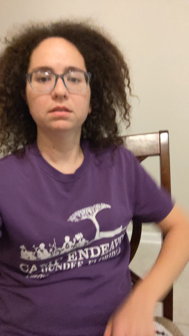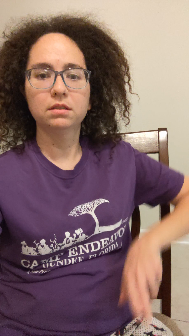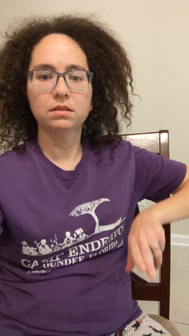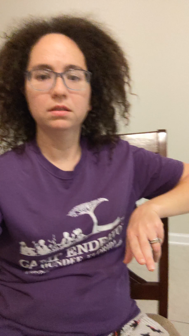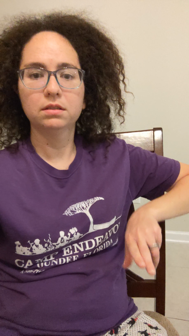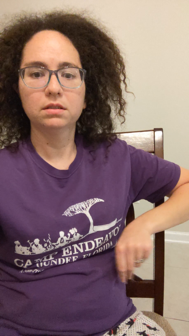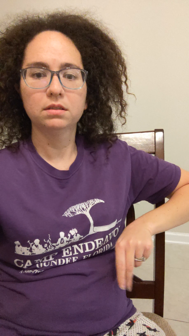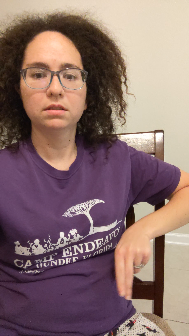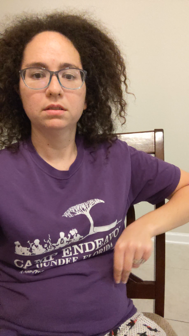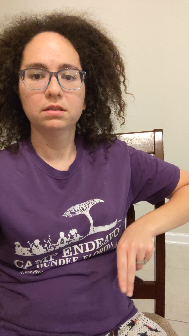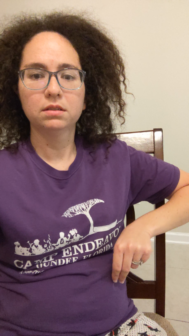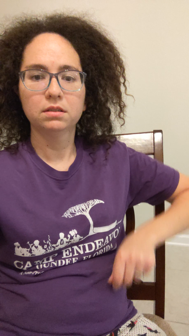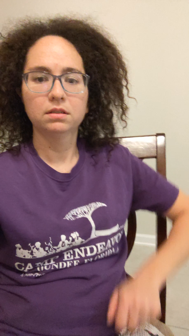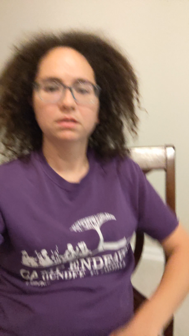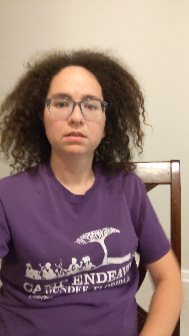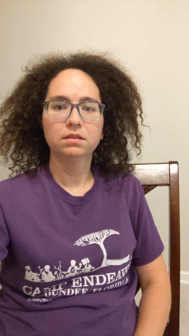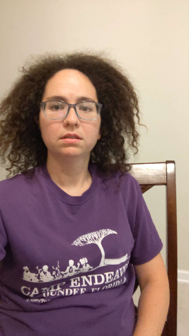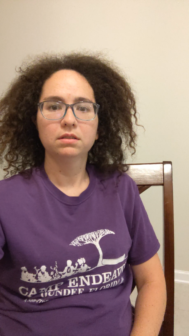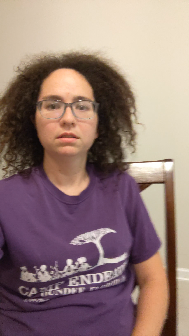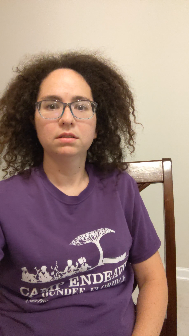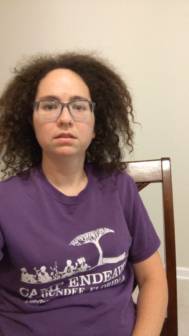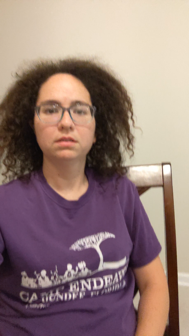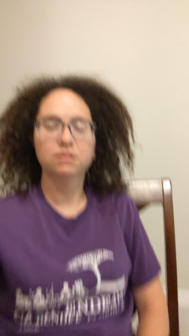diaper